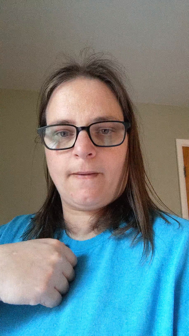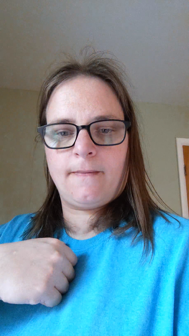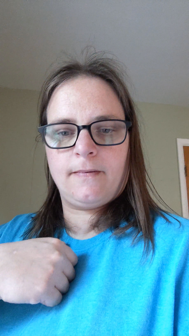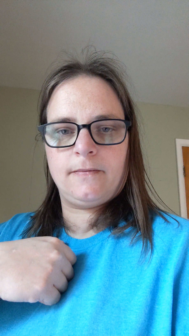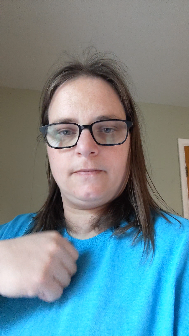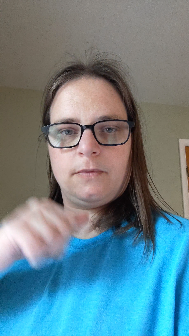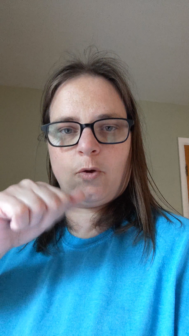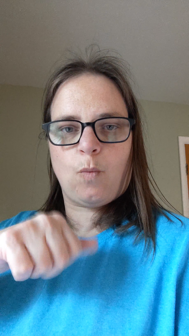rock